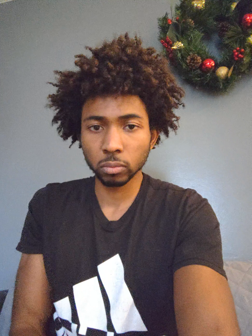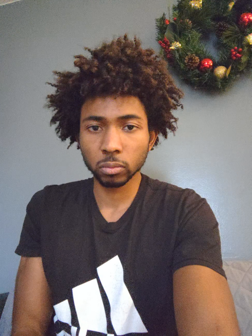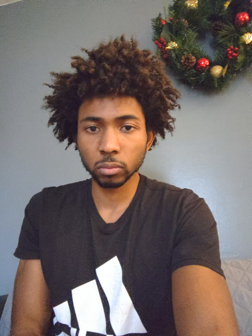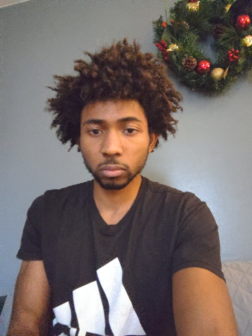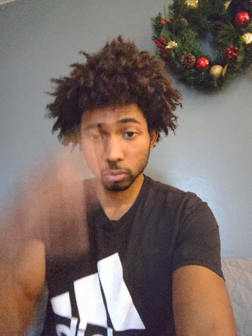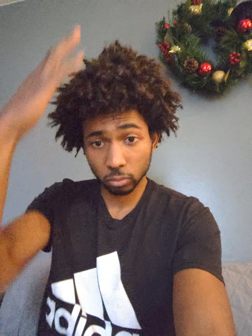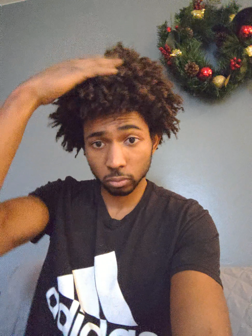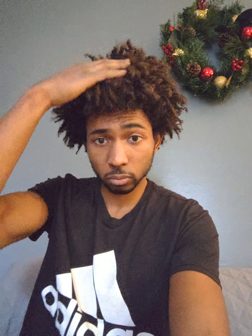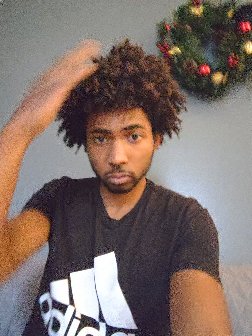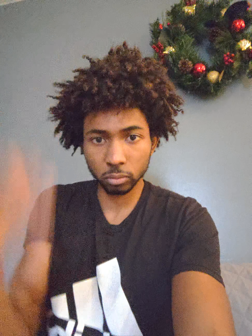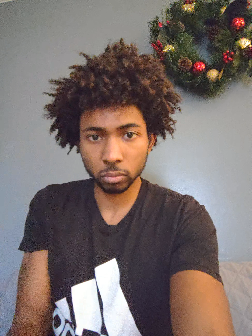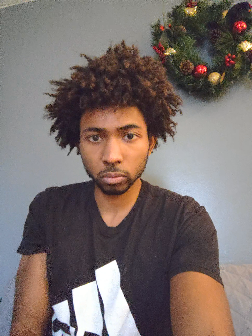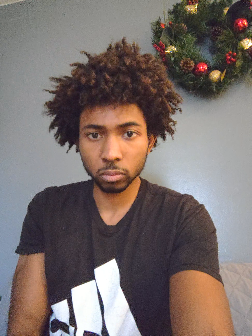hat